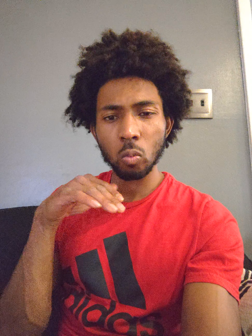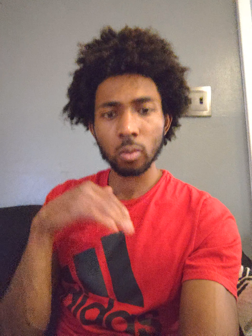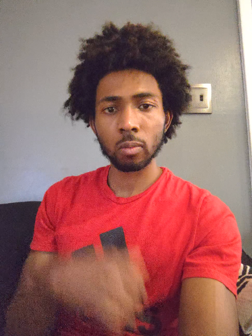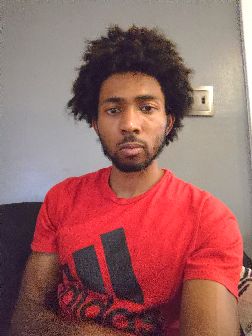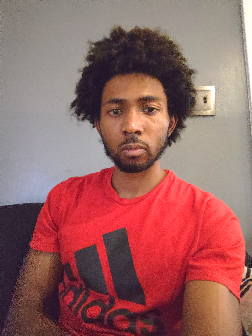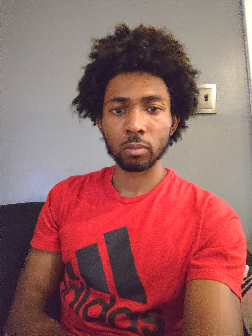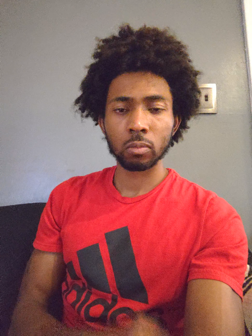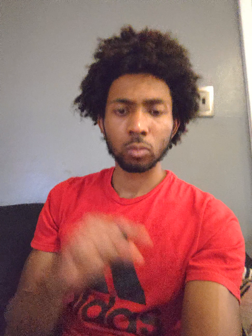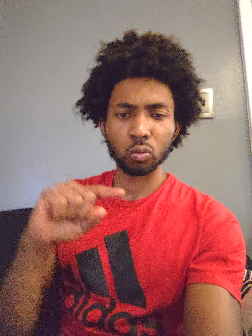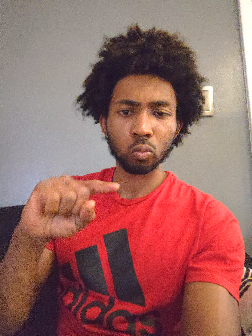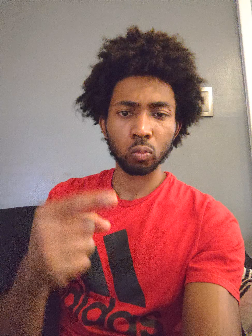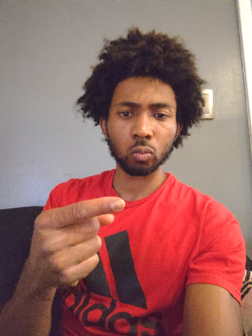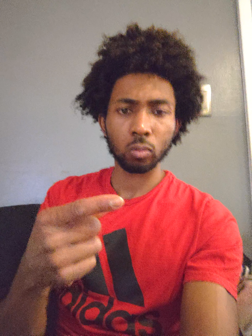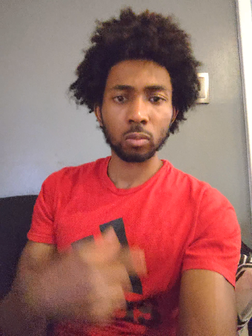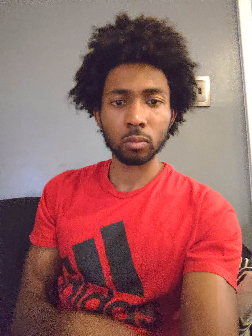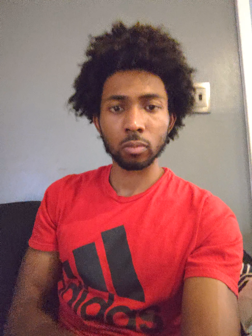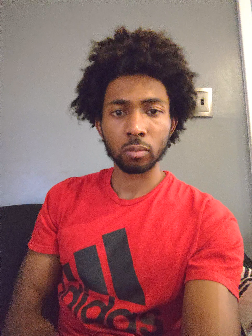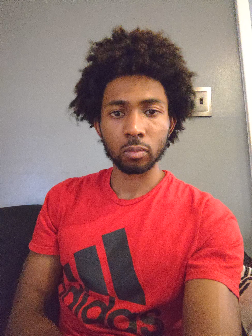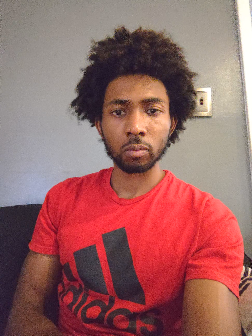hurt